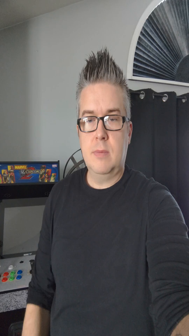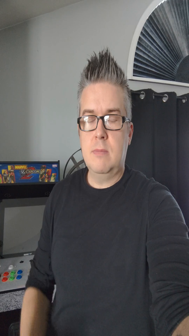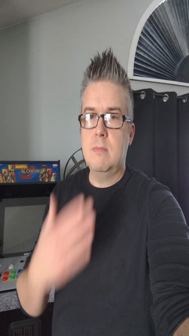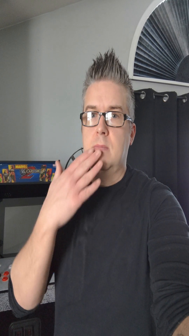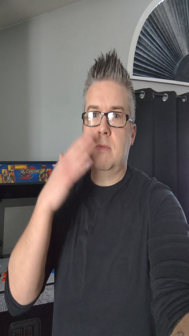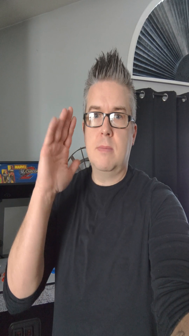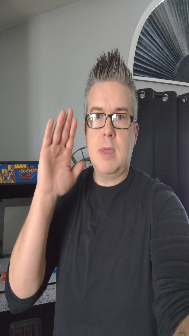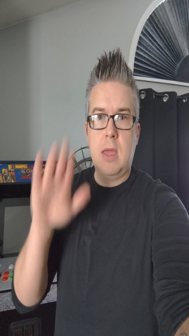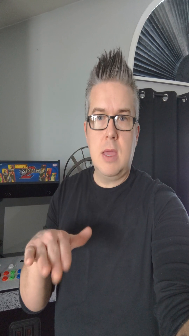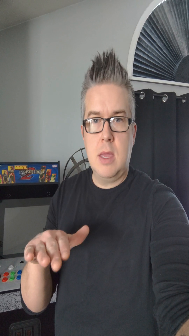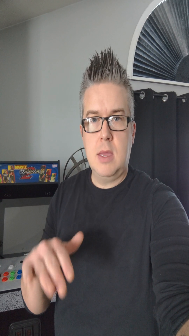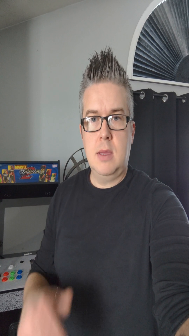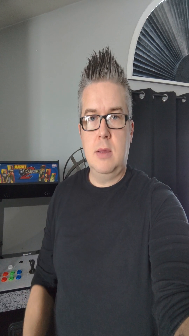bad